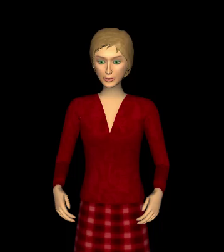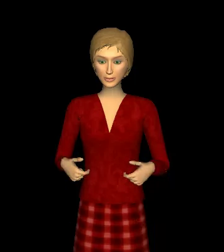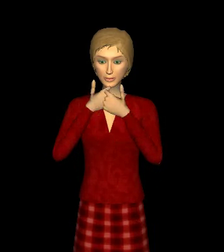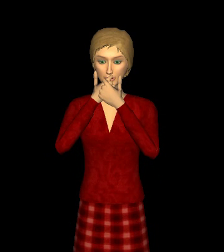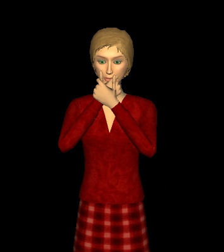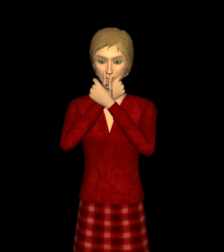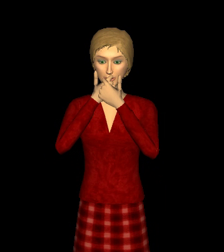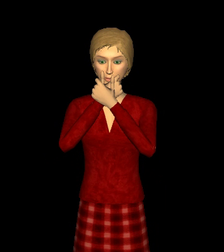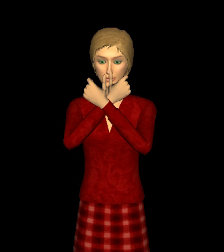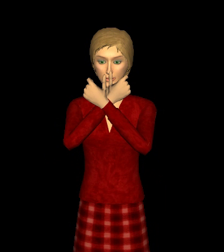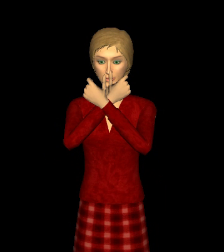يضحك